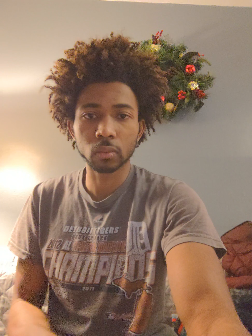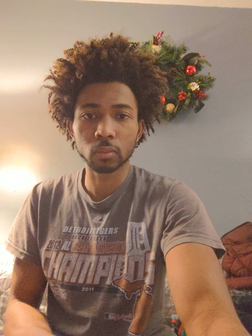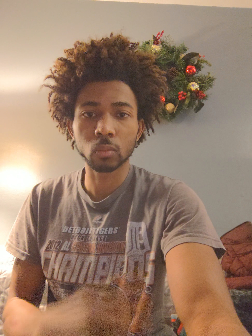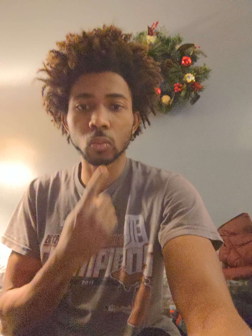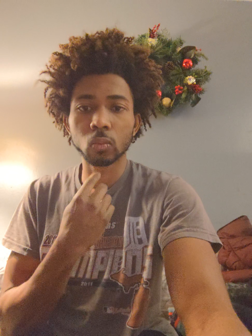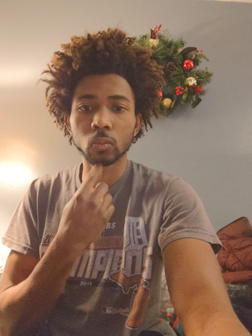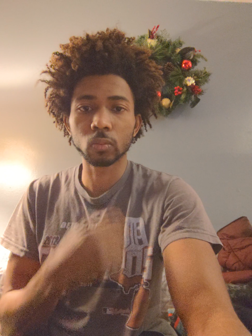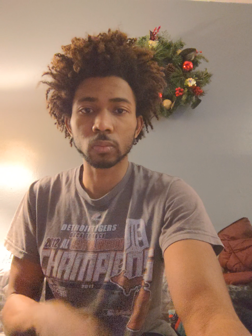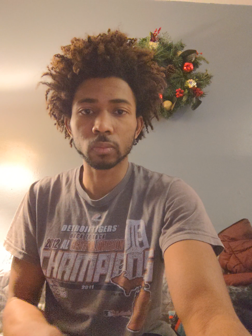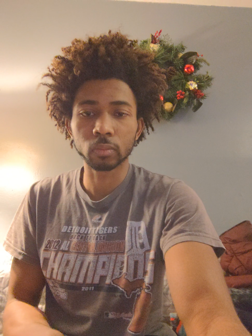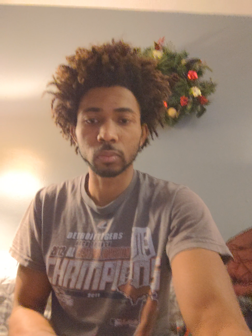red